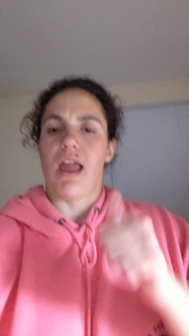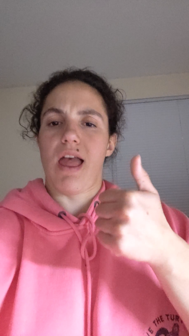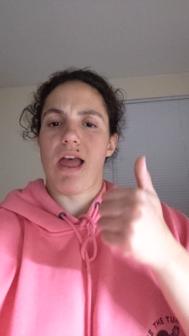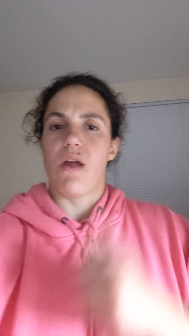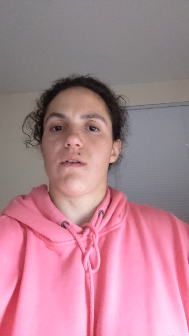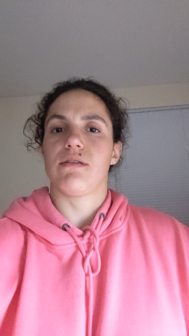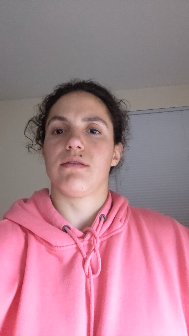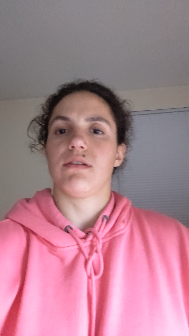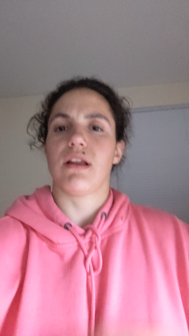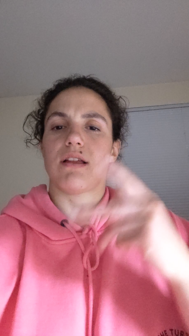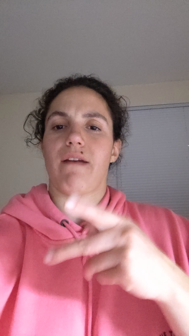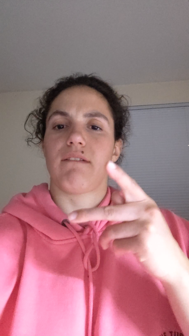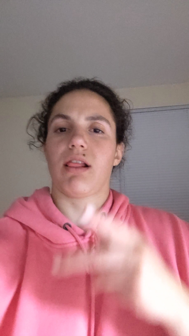careful